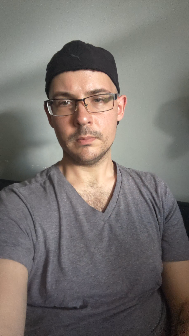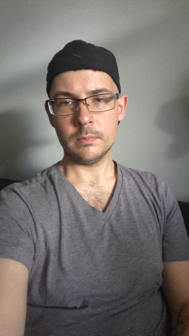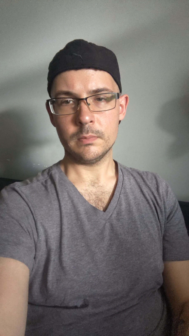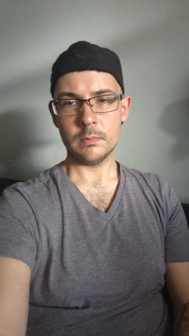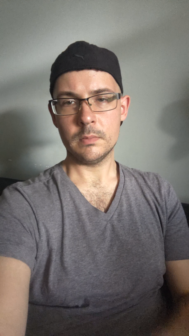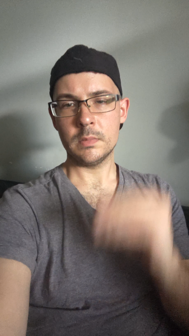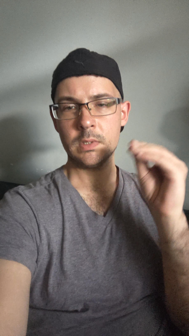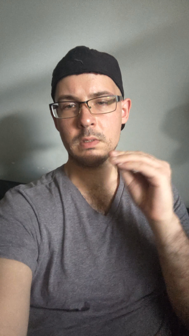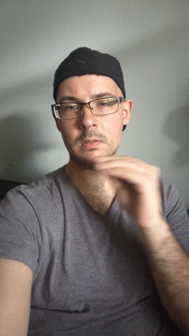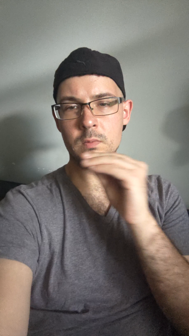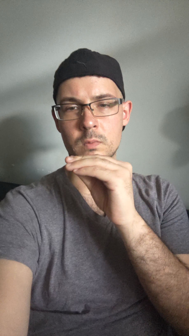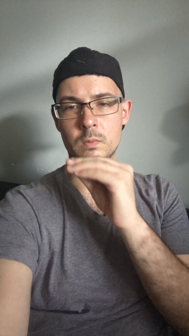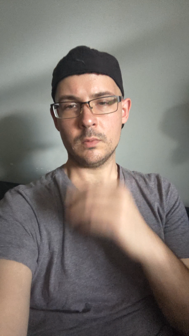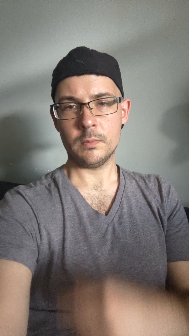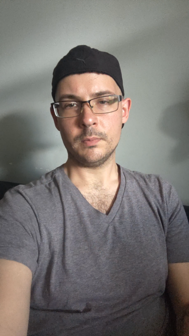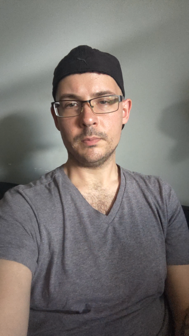dinosaur